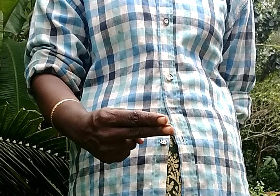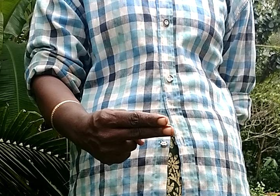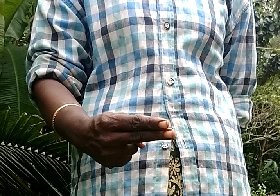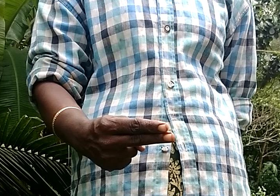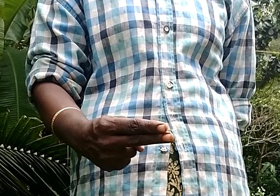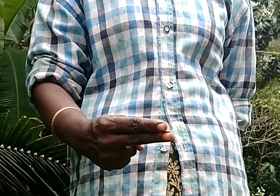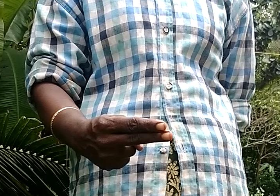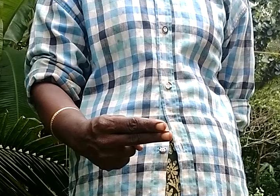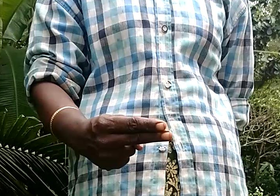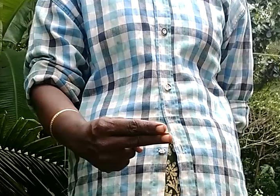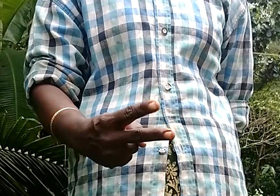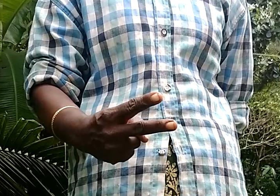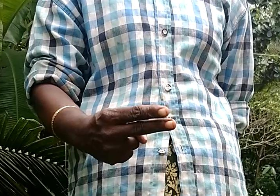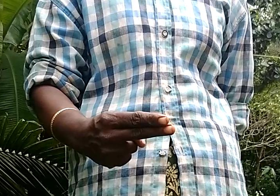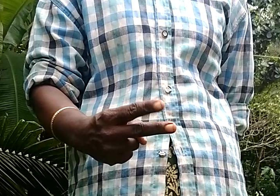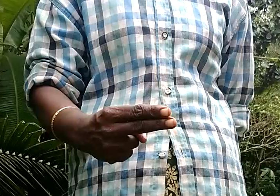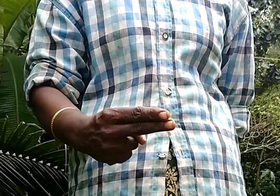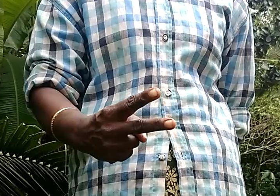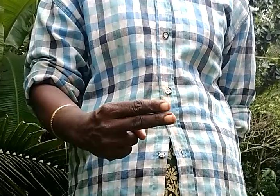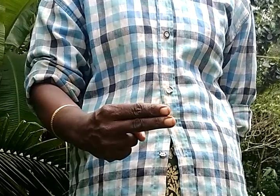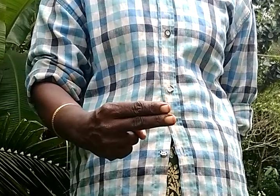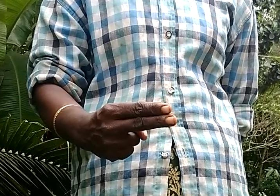Cut